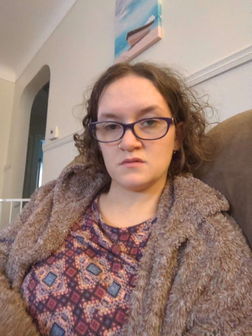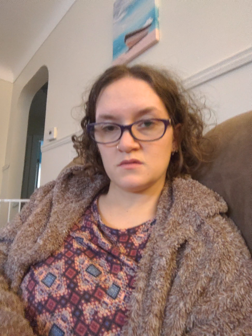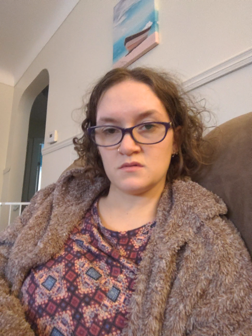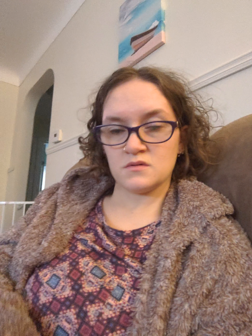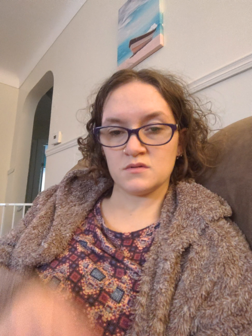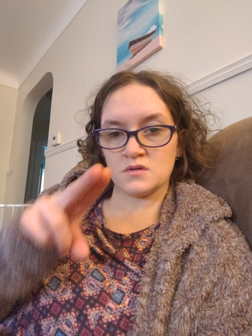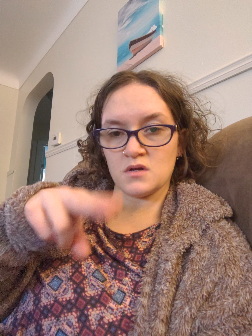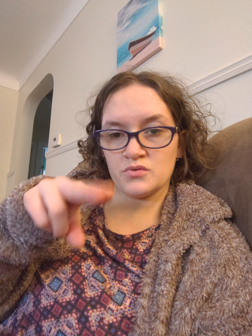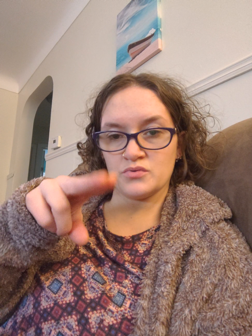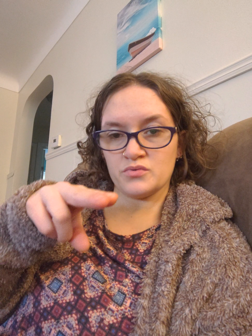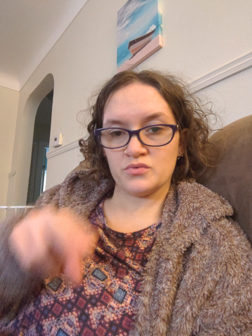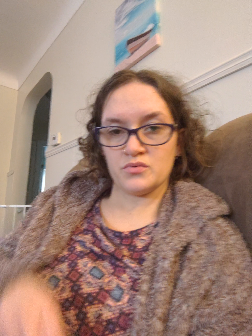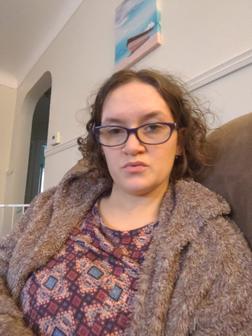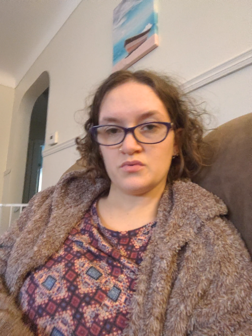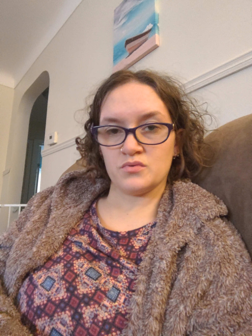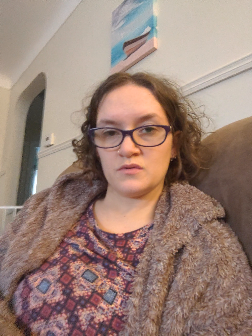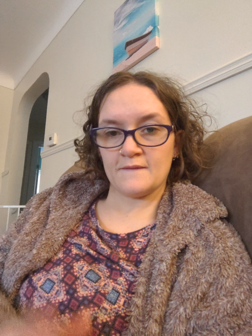chair